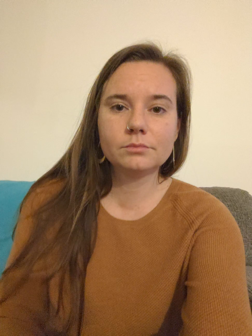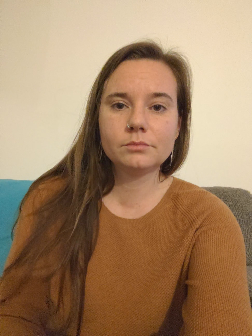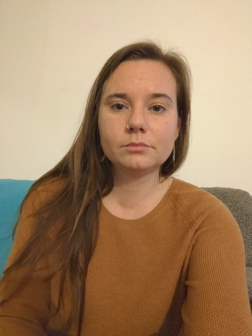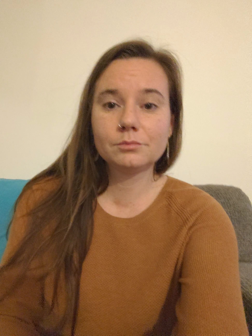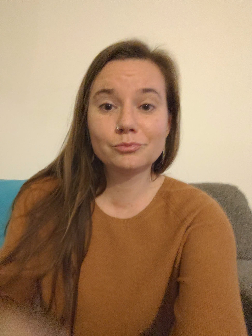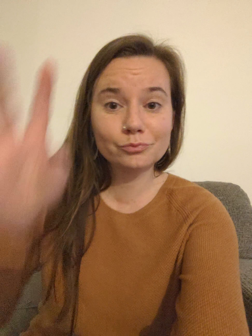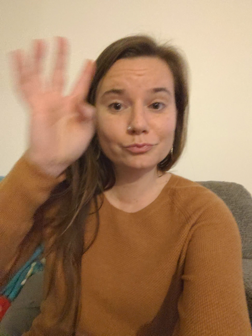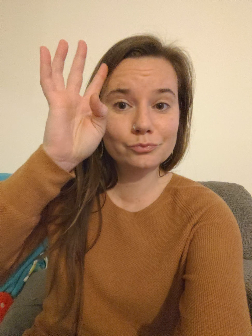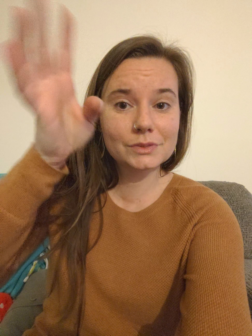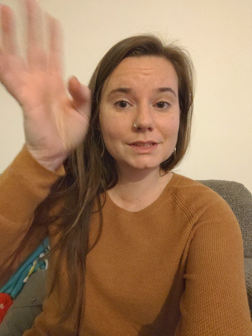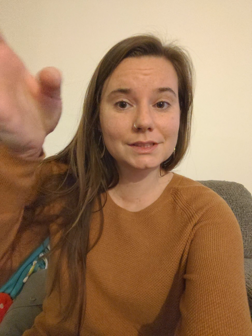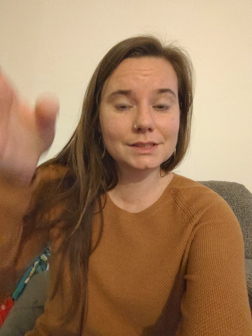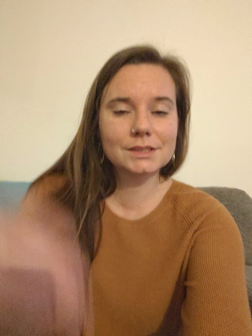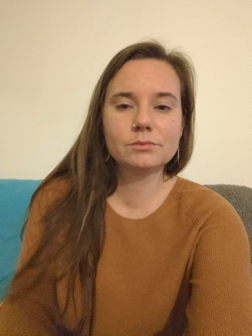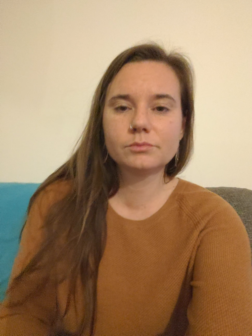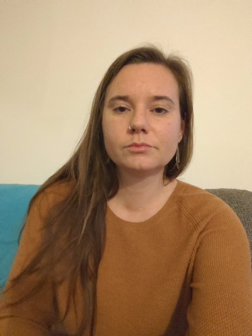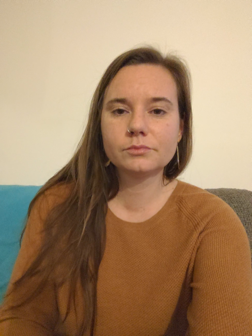pretend